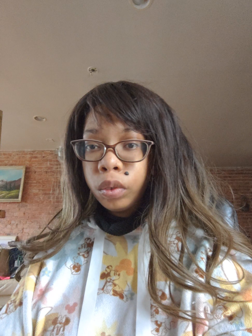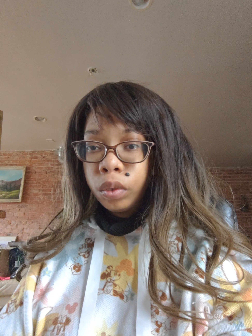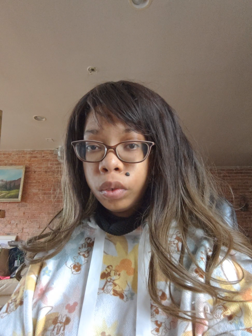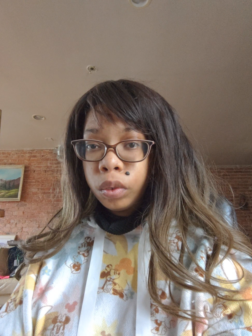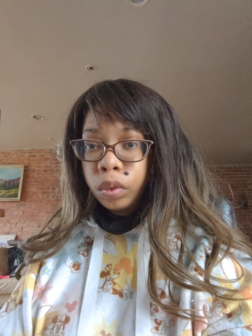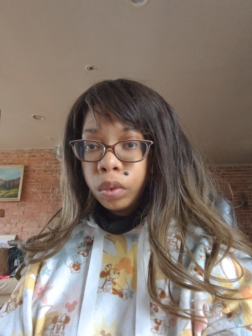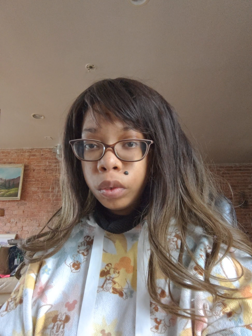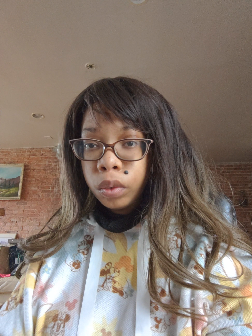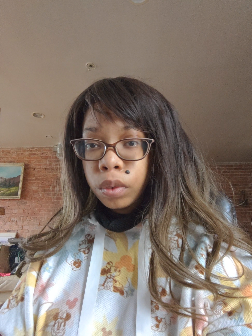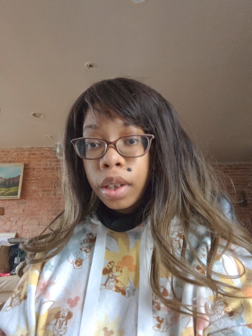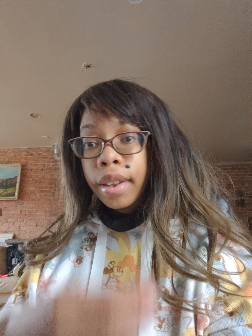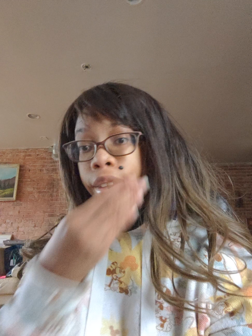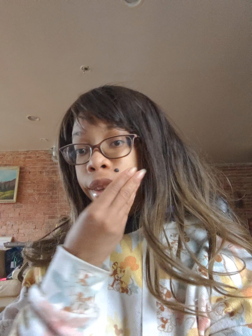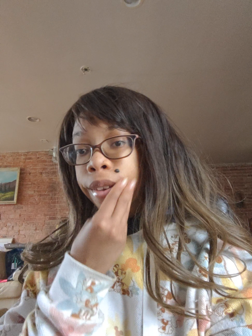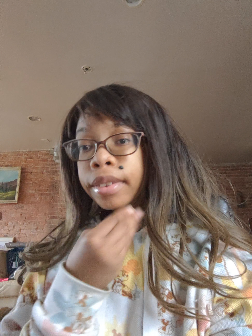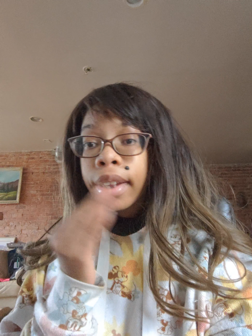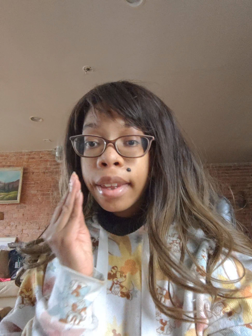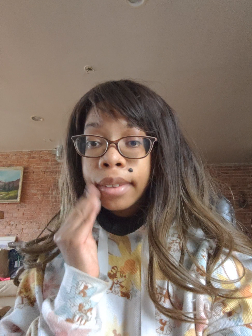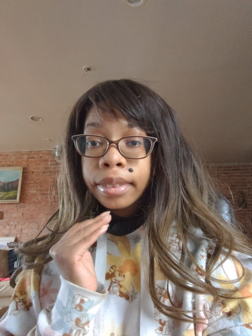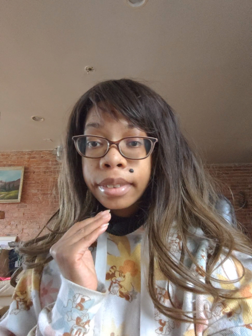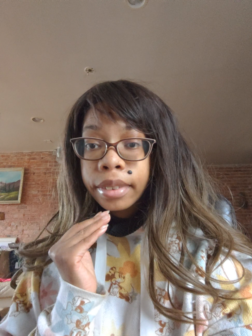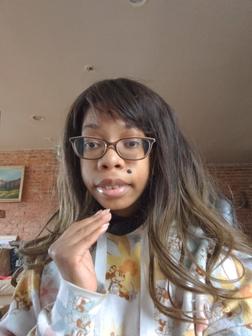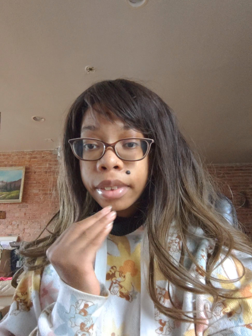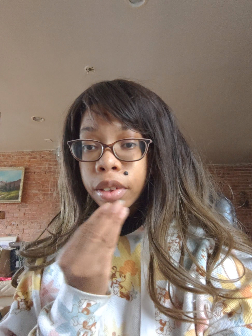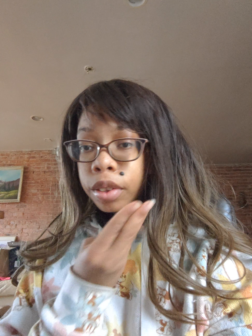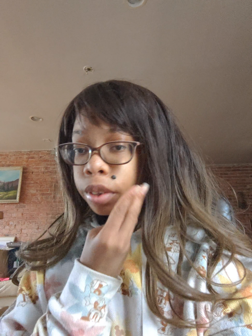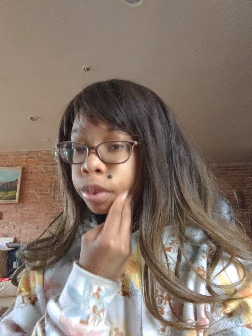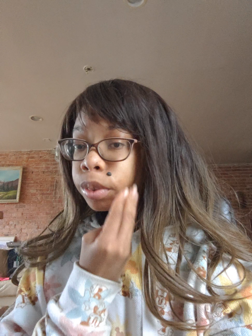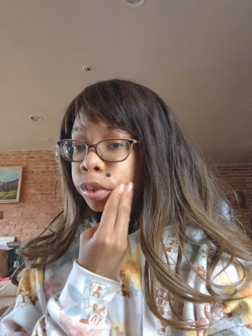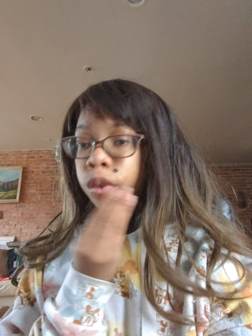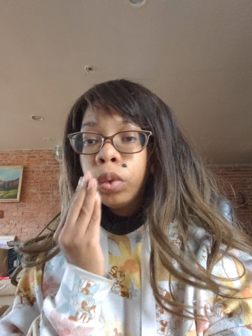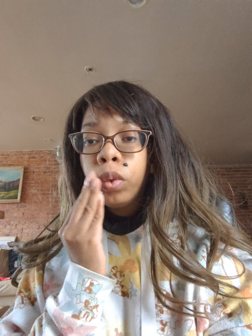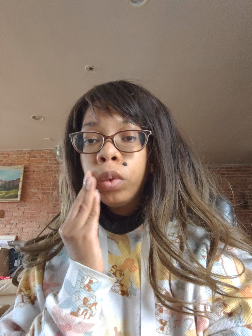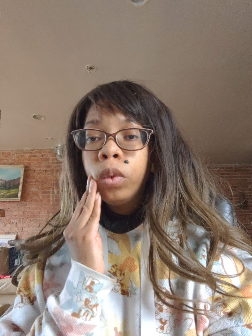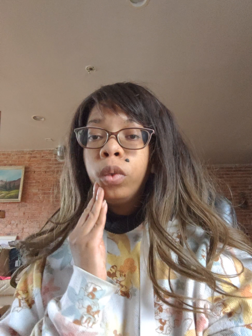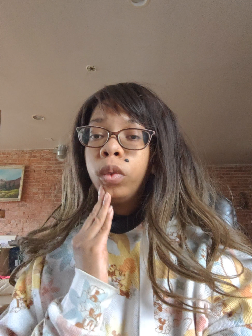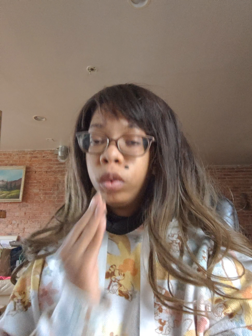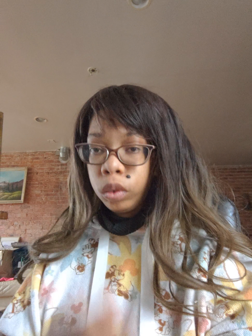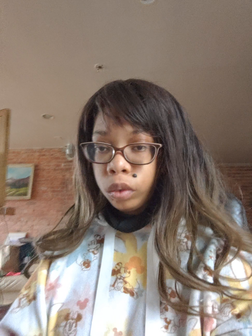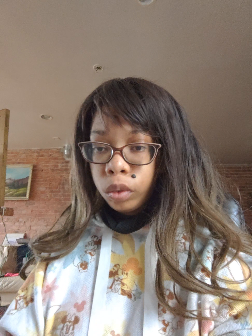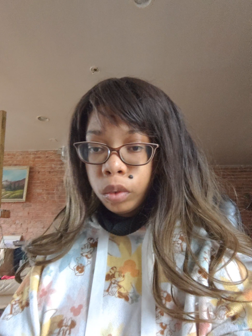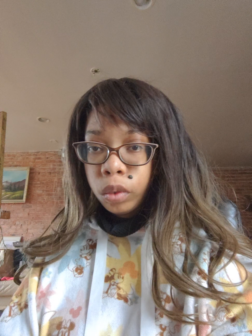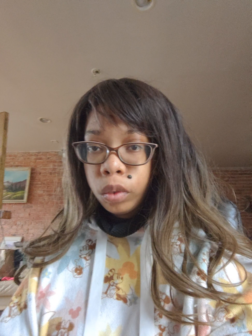napkin